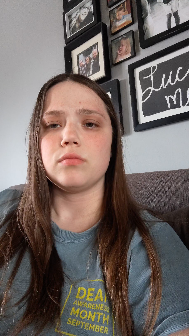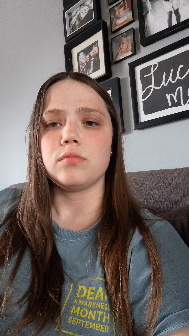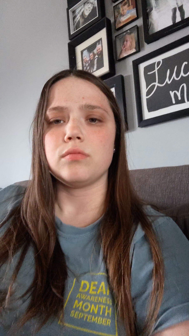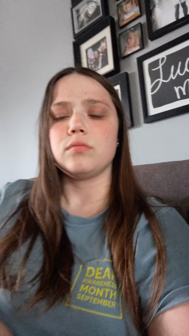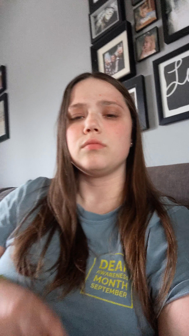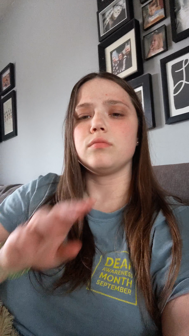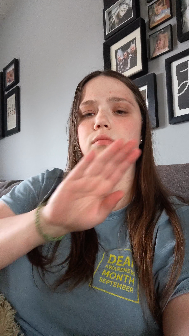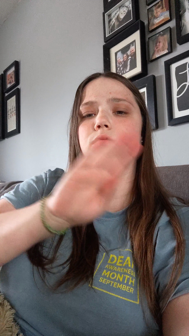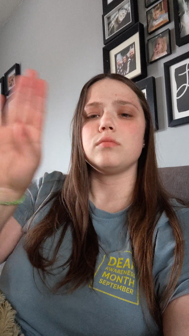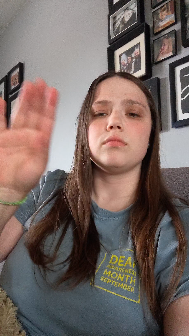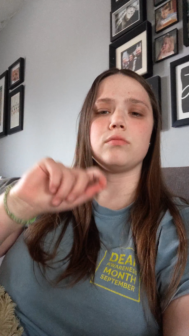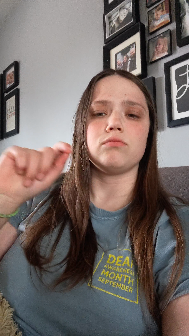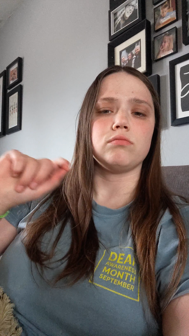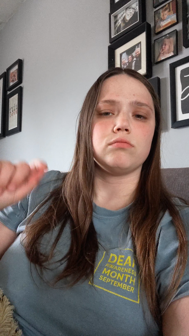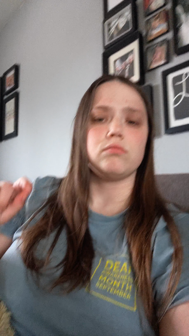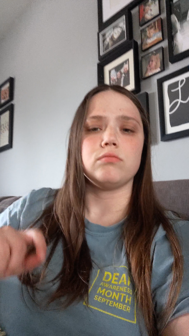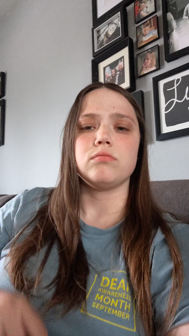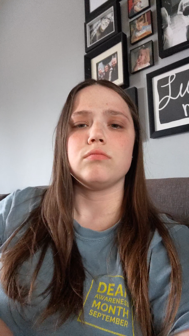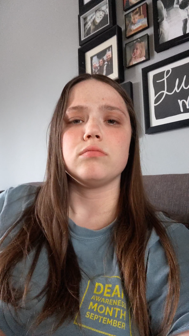chalk